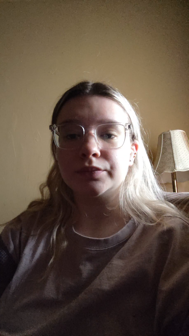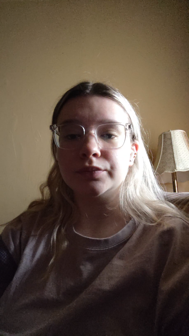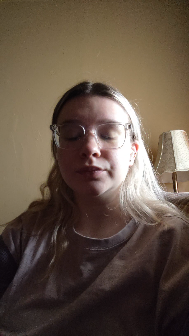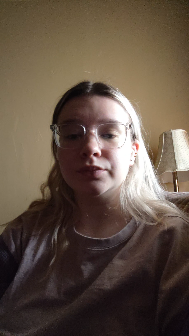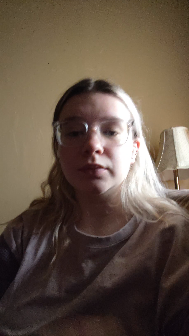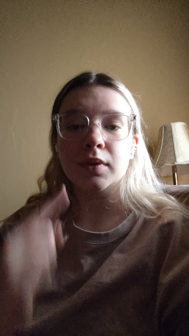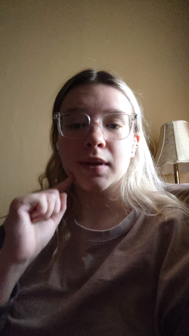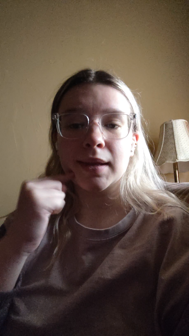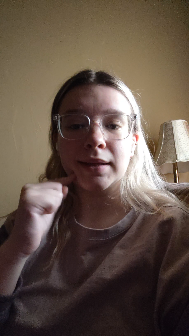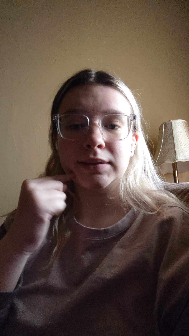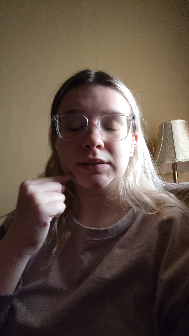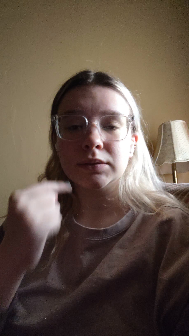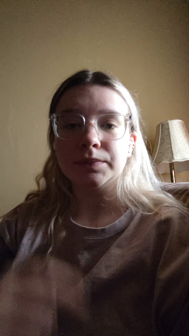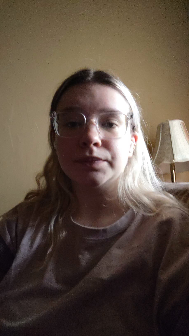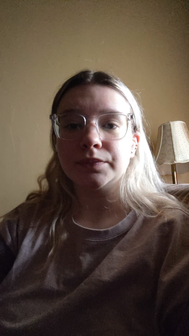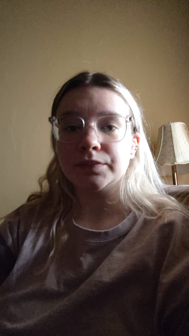candy